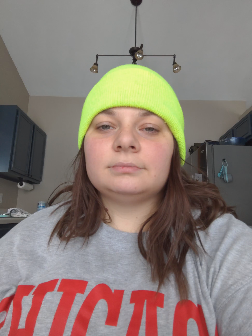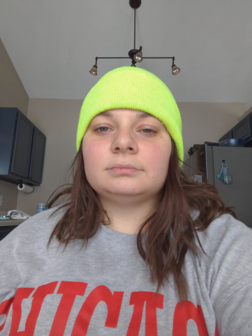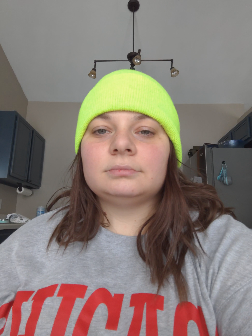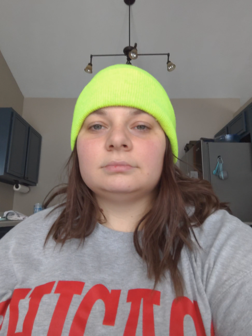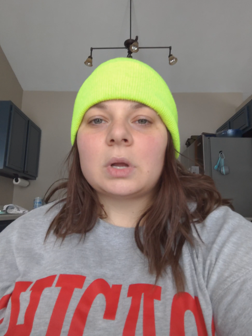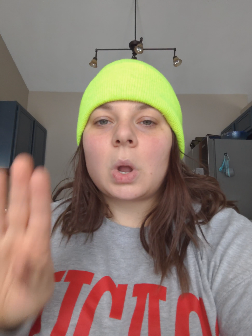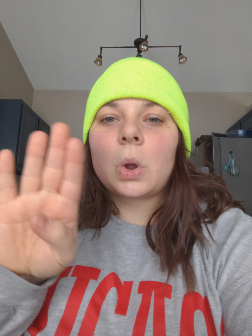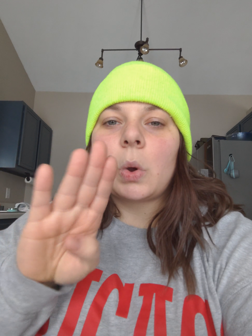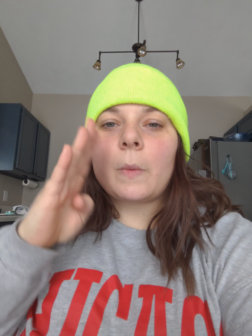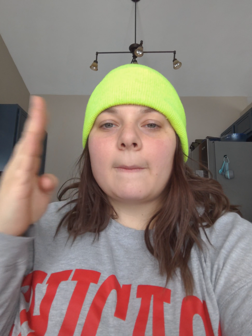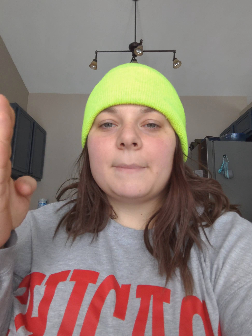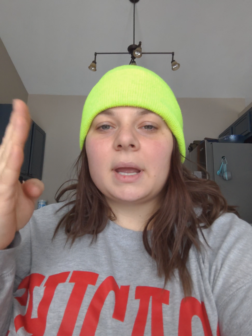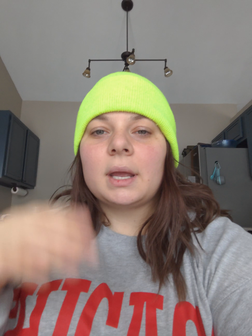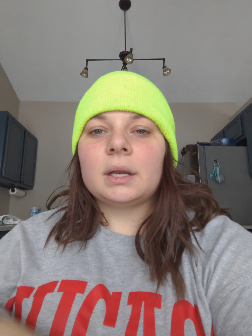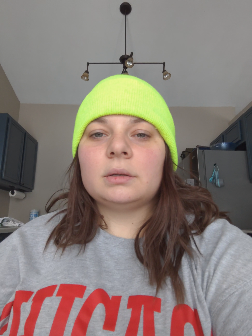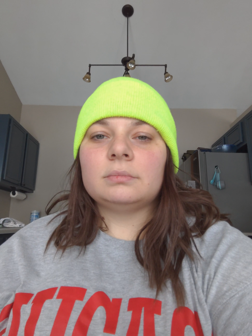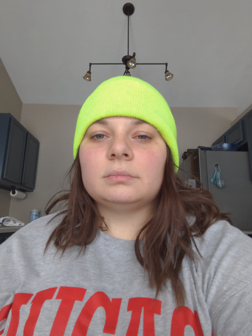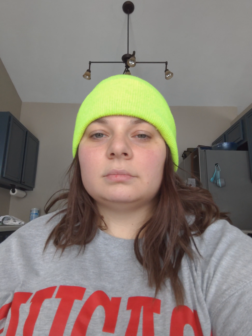open